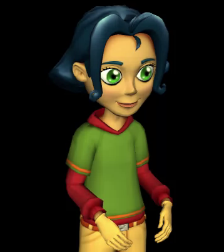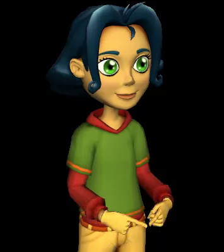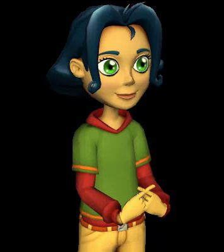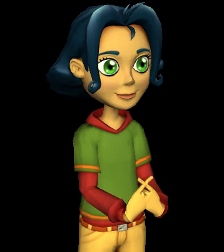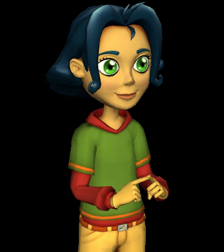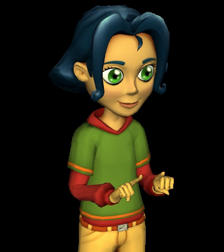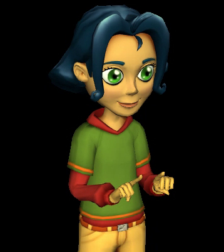مختلف